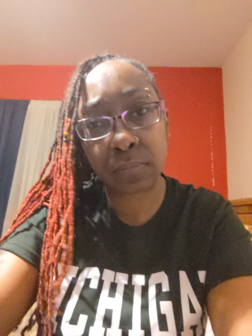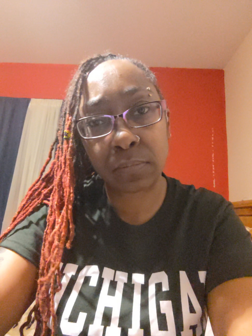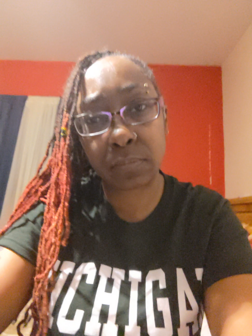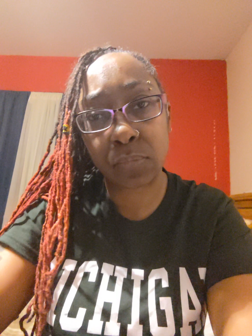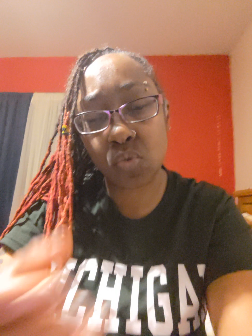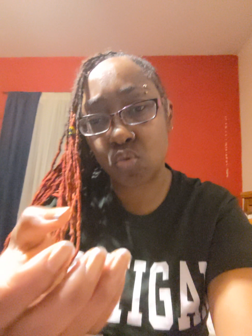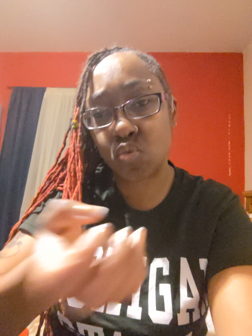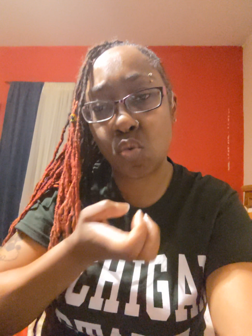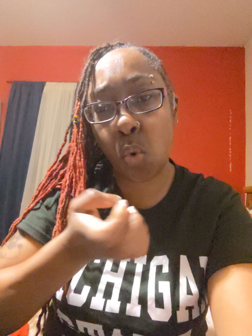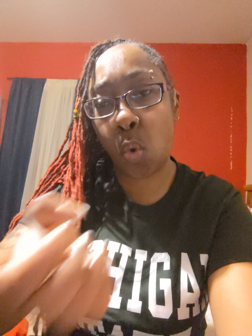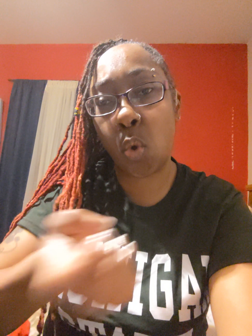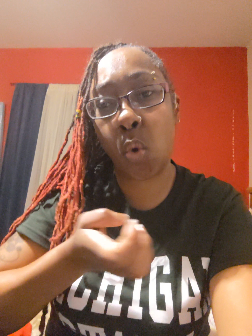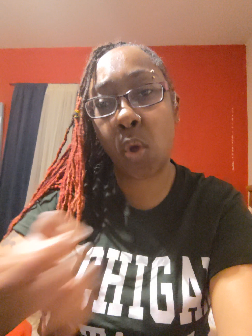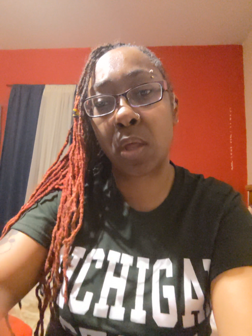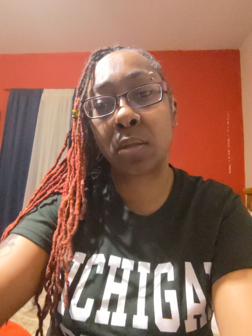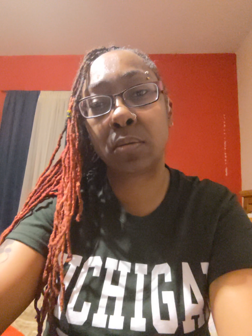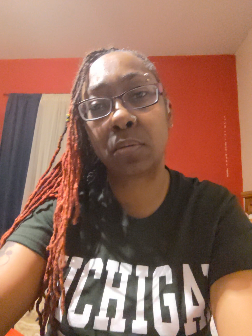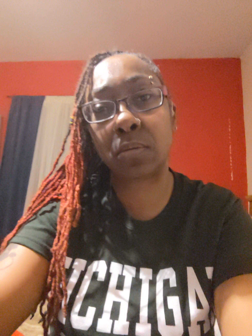drawer